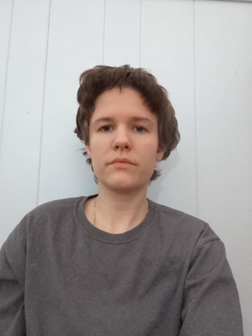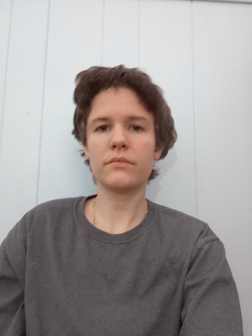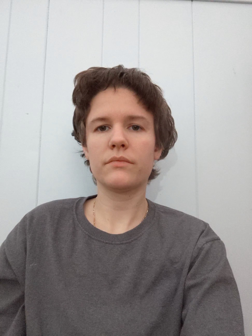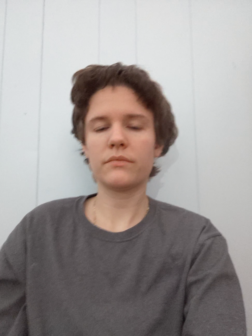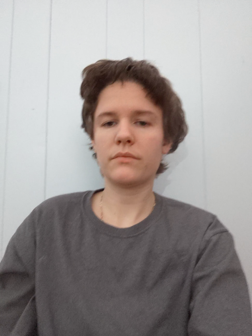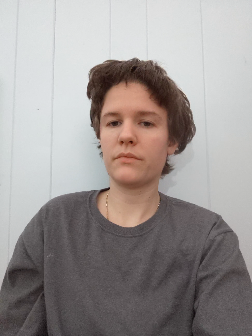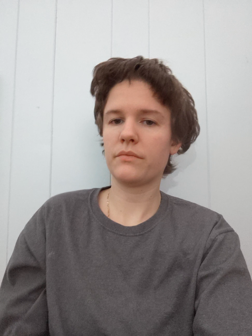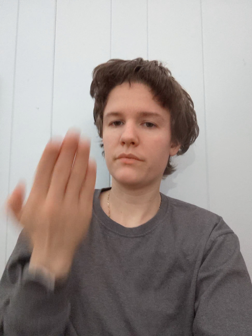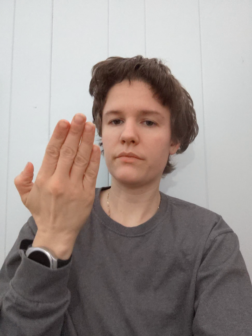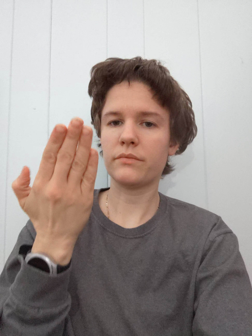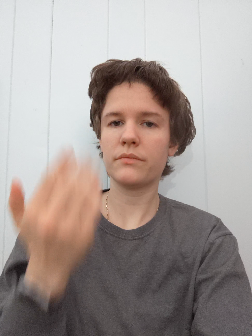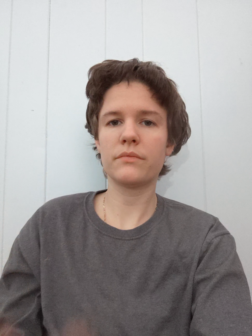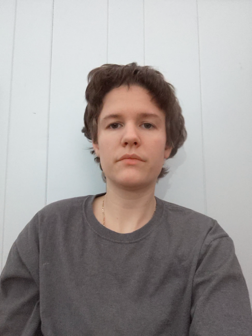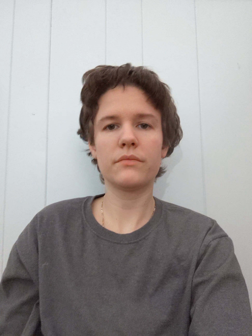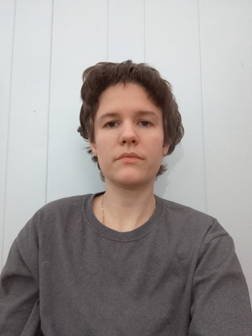morning